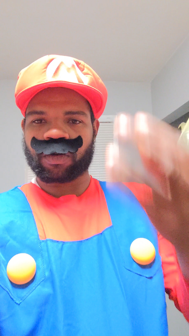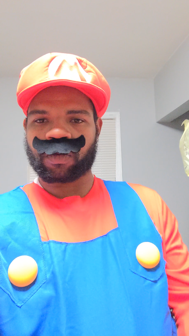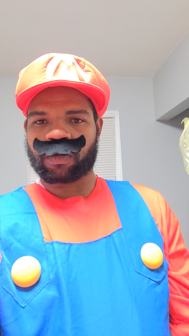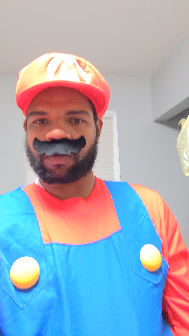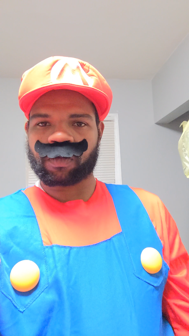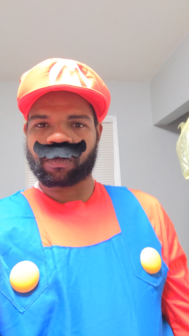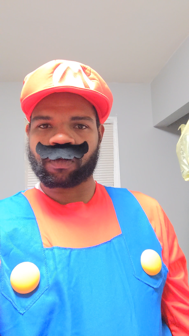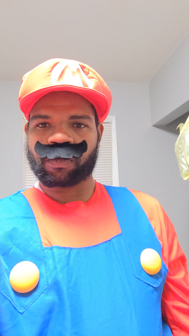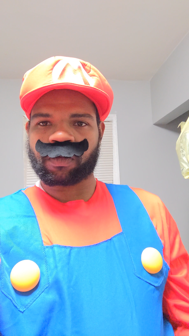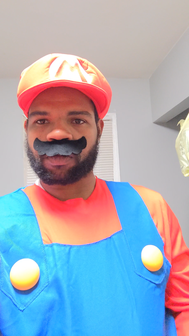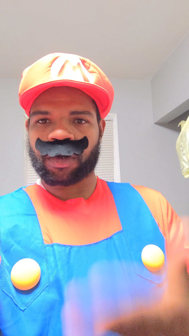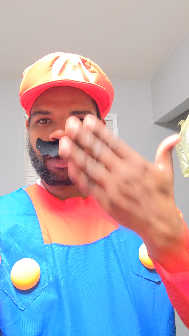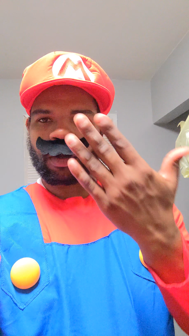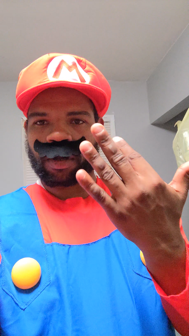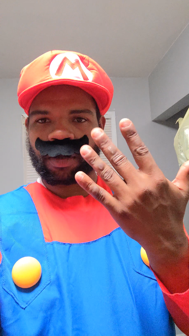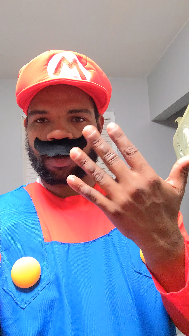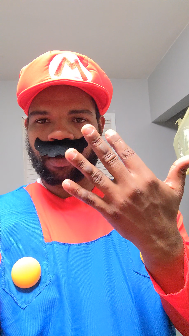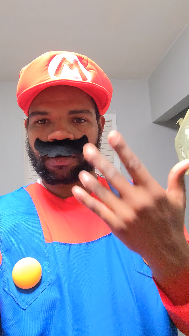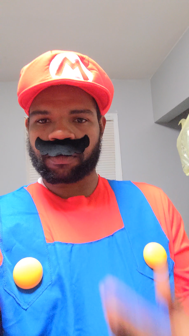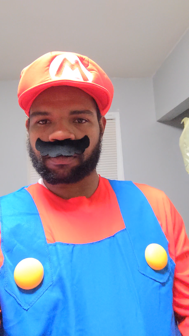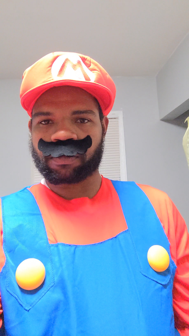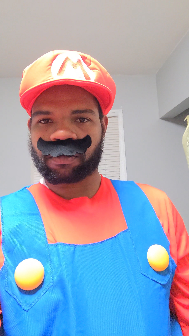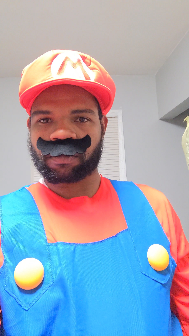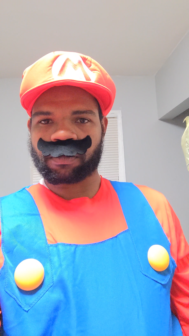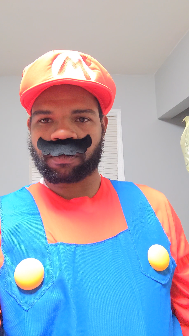hand